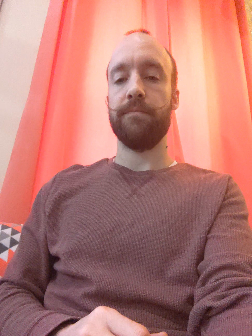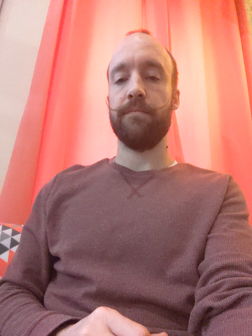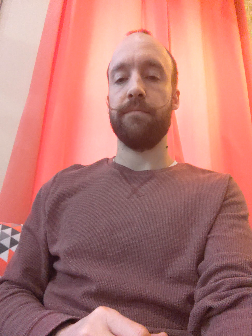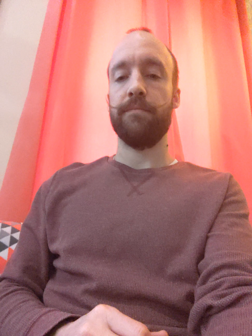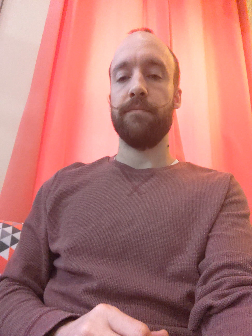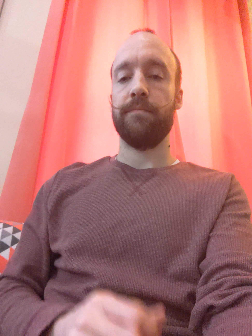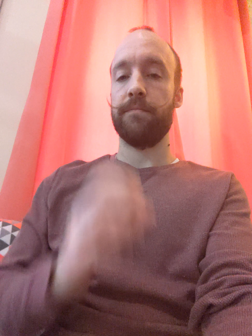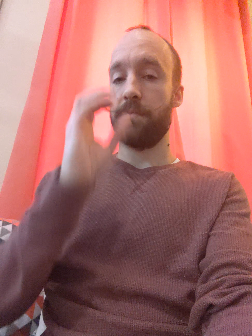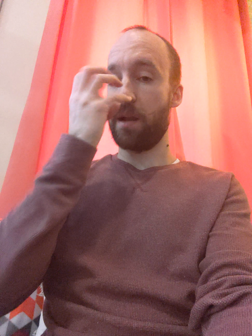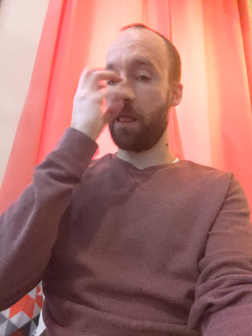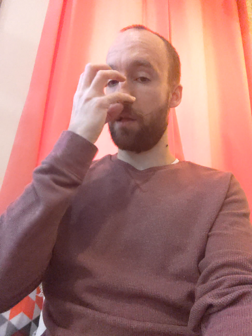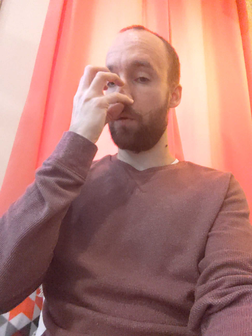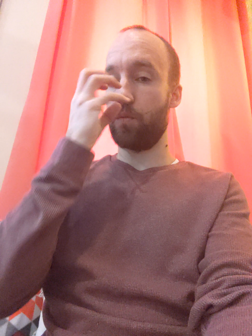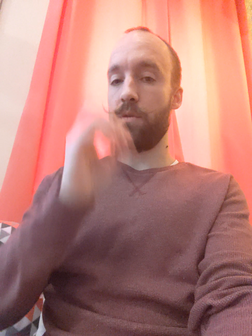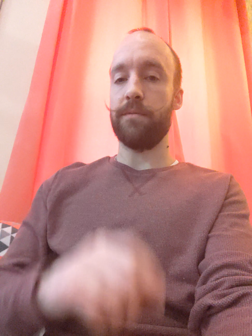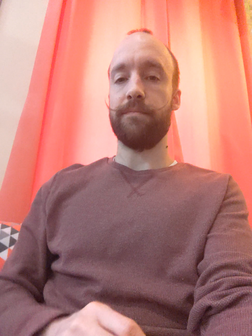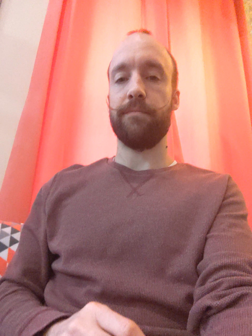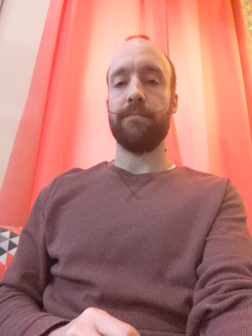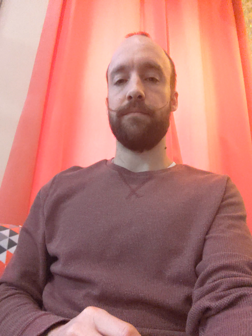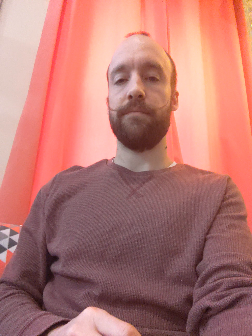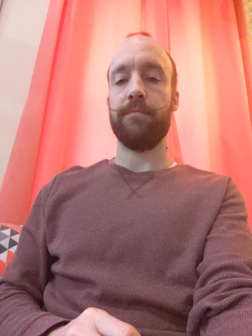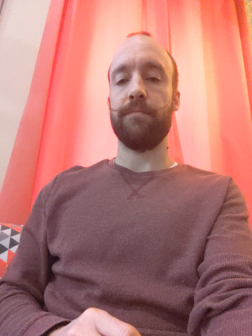clown